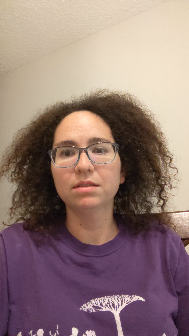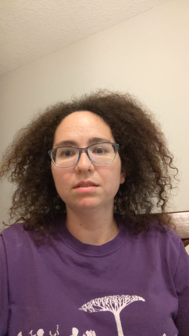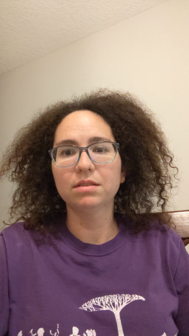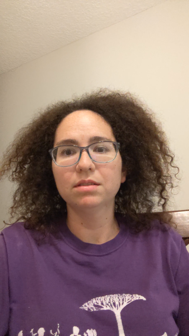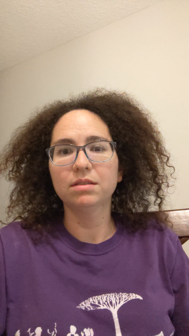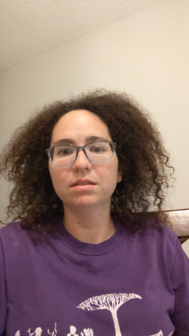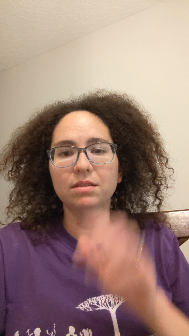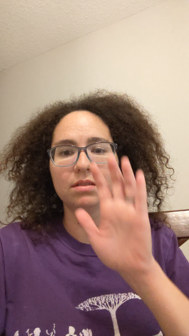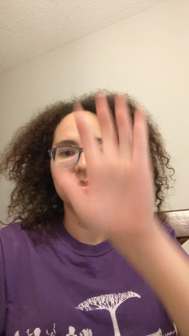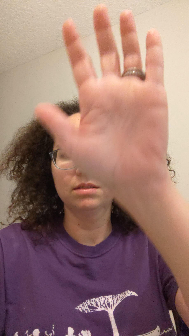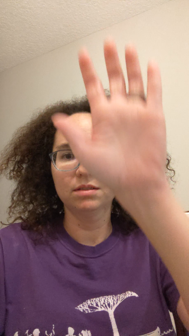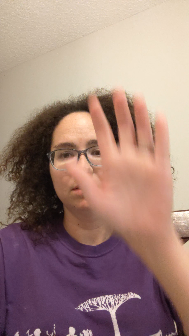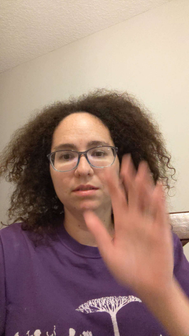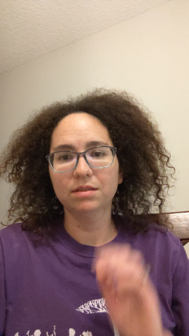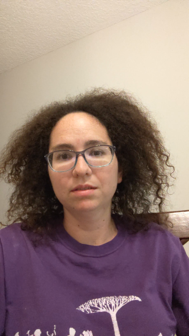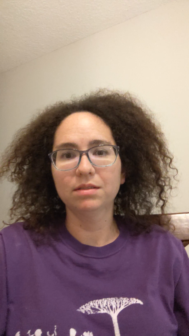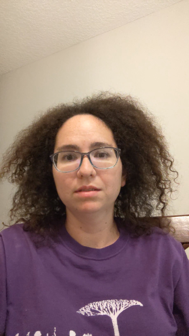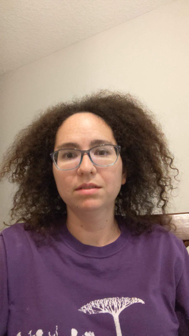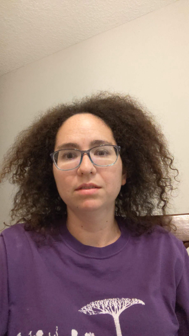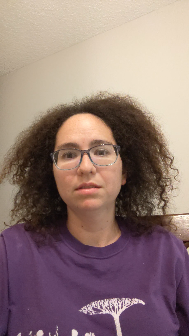give me five